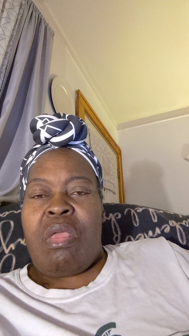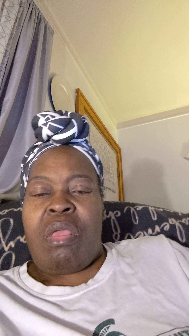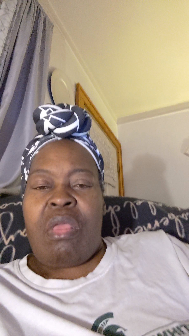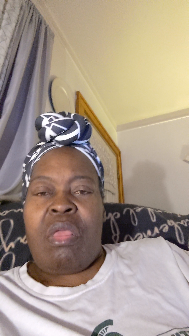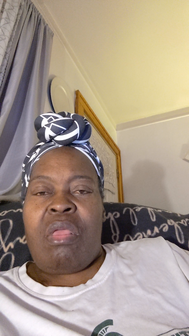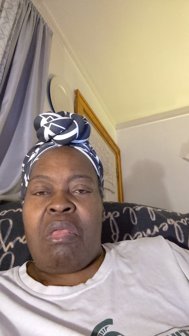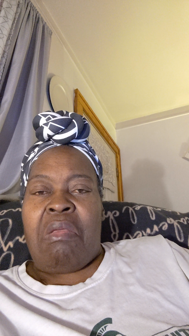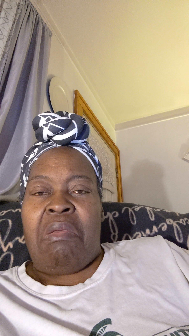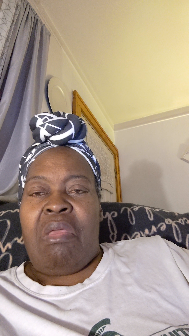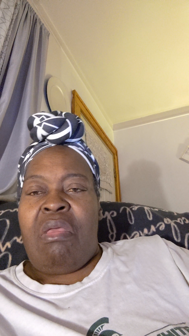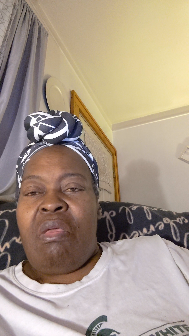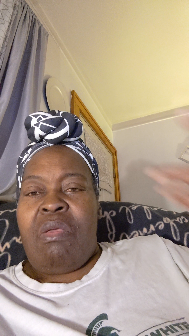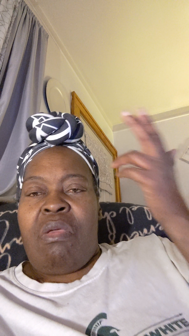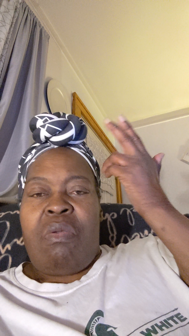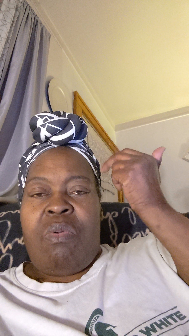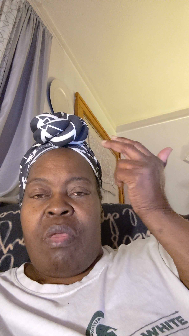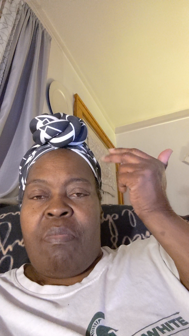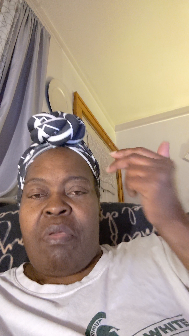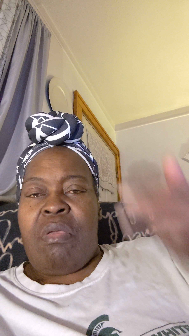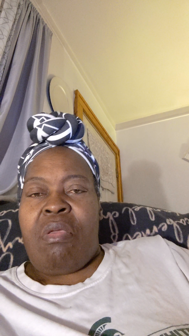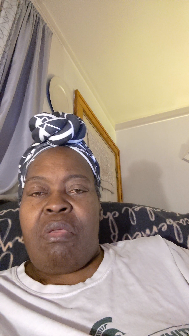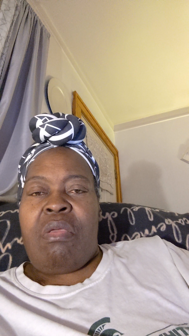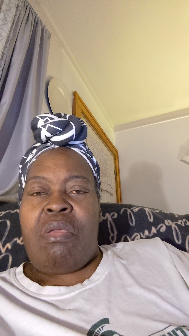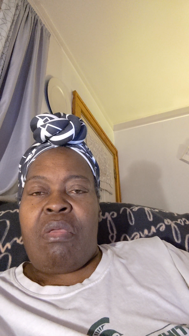bunny